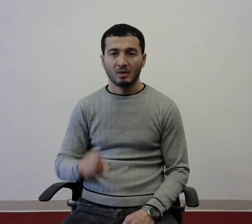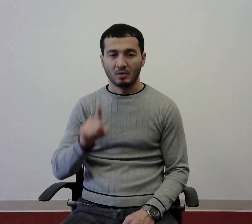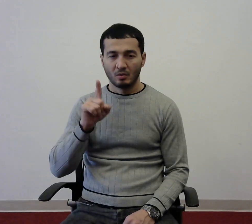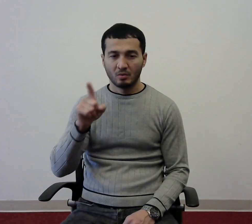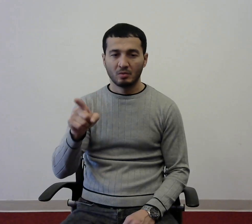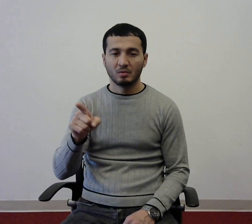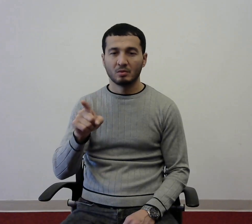onun